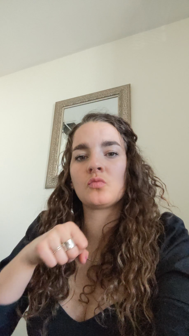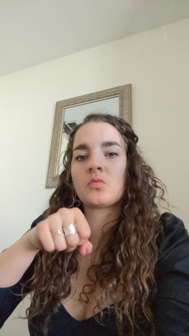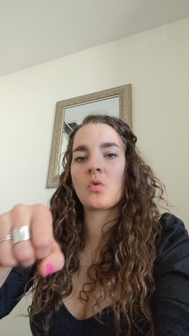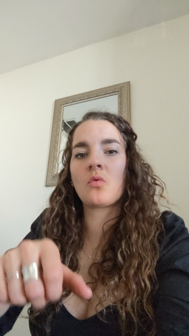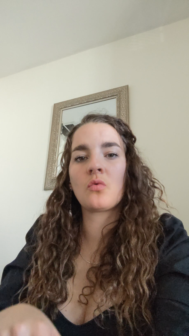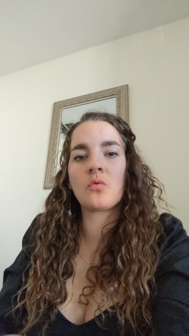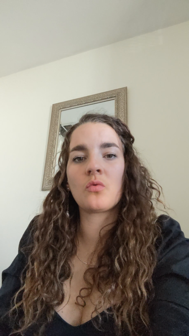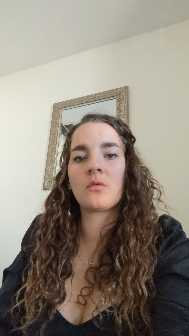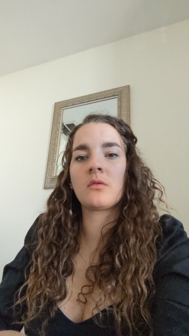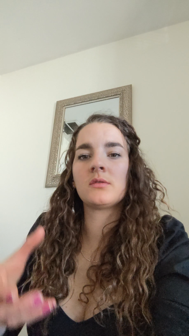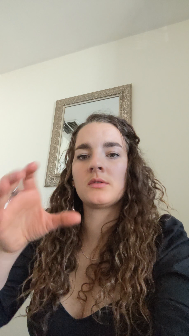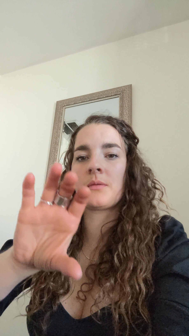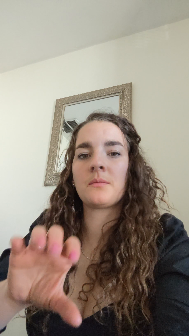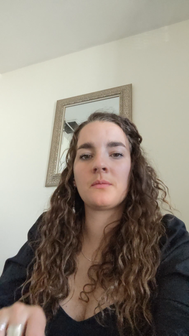dump